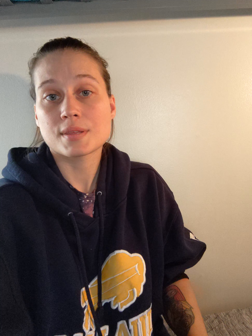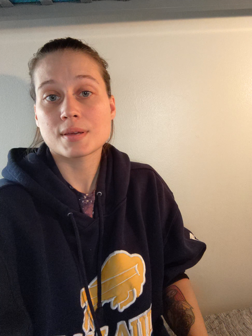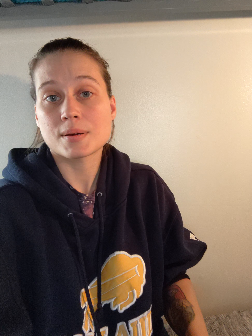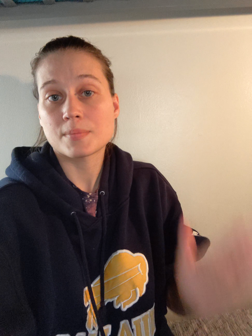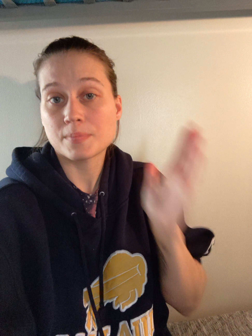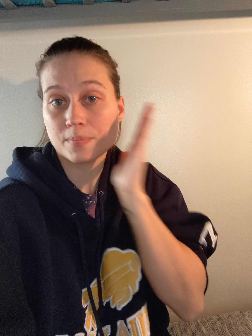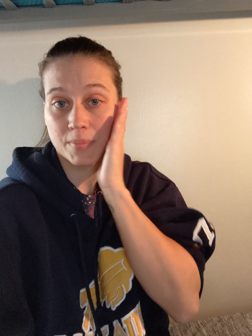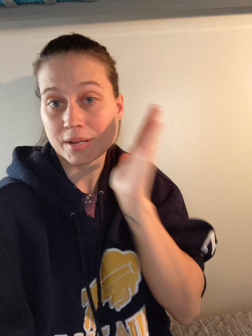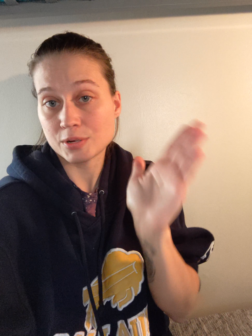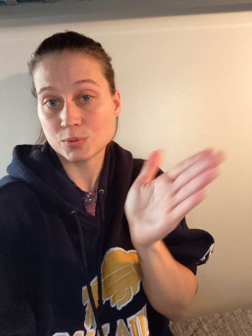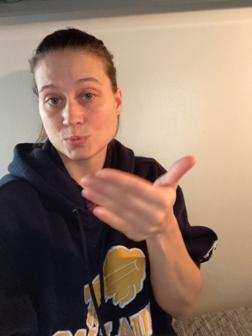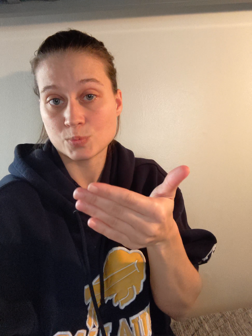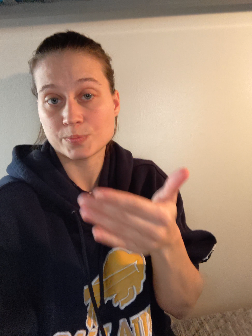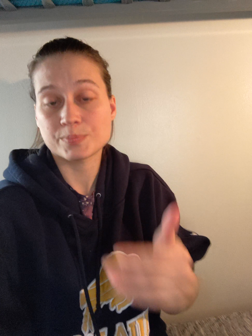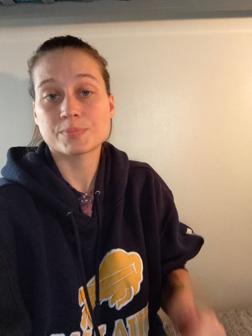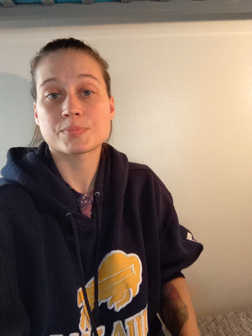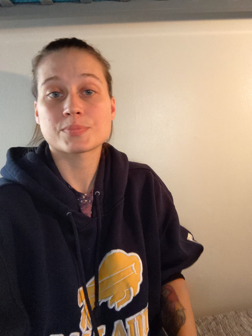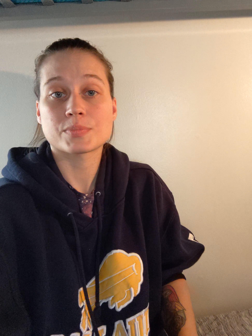bedroom